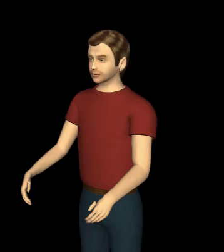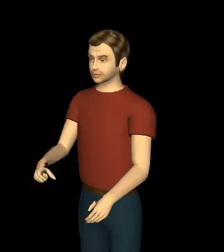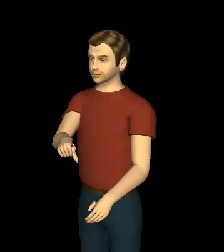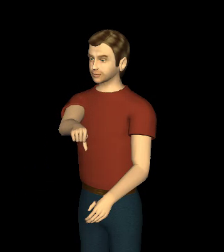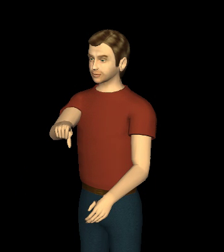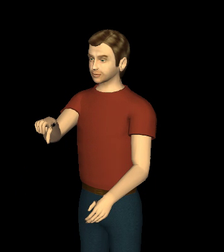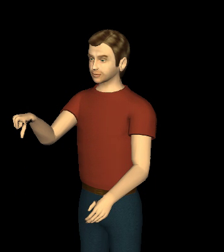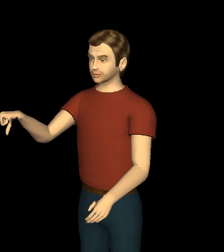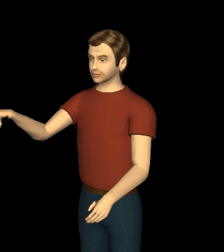يسقي